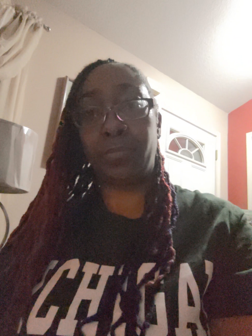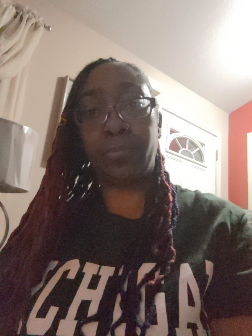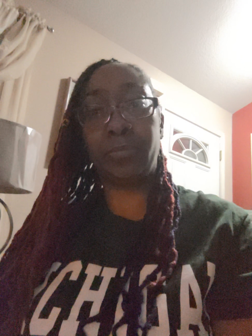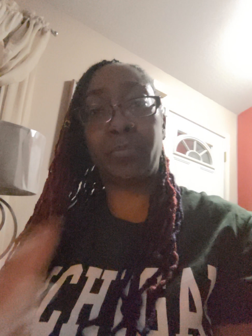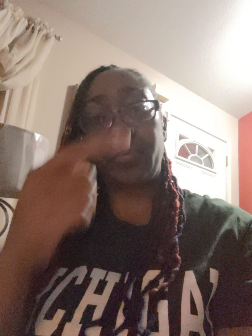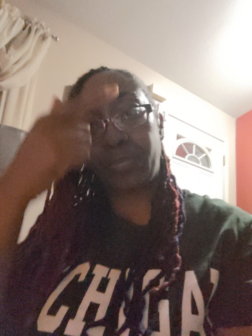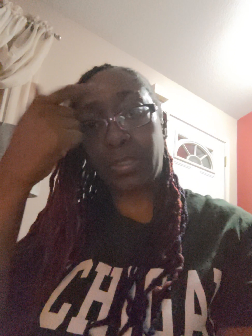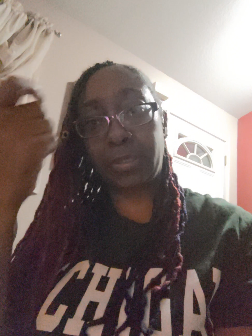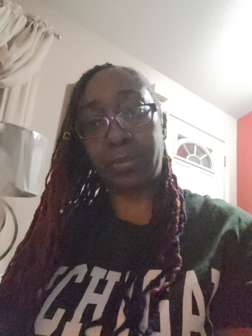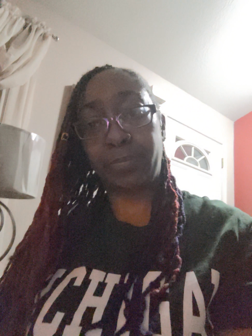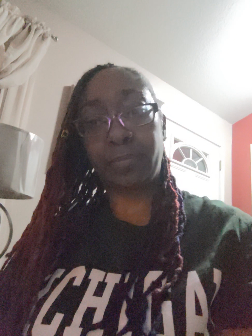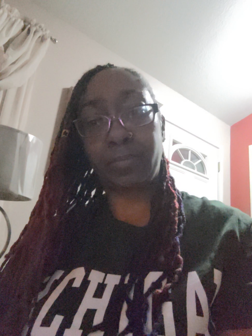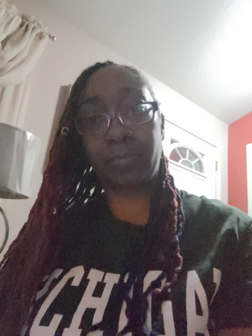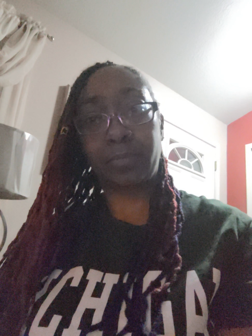because